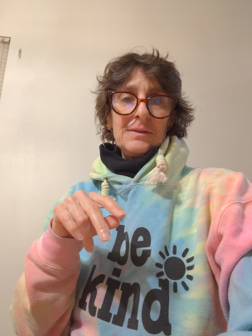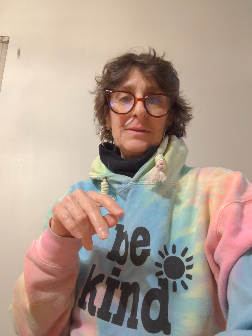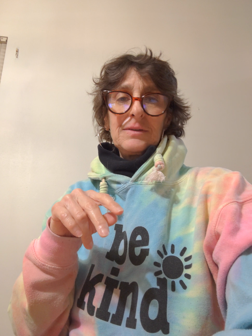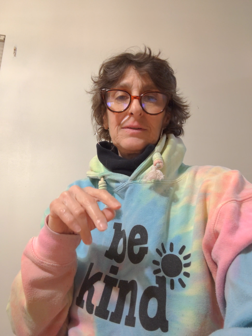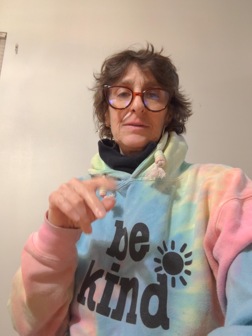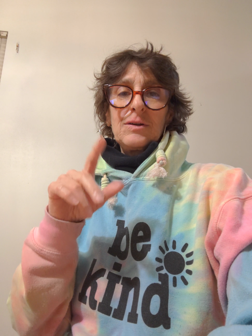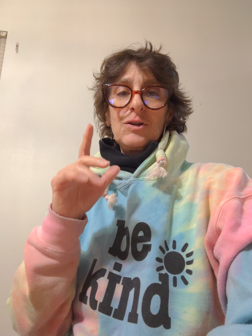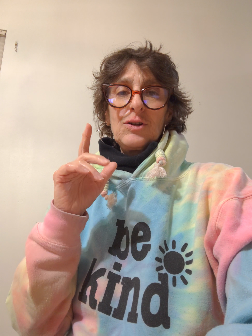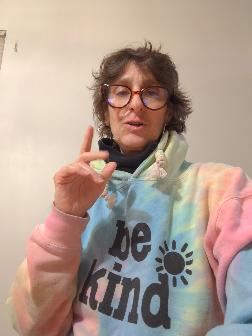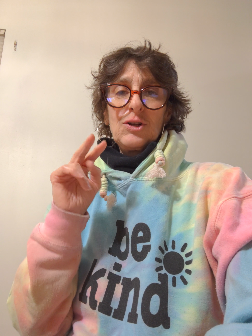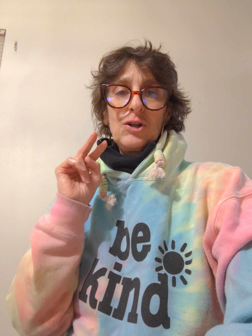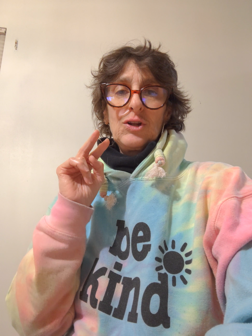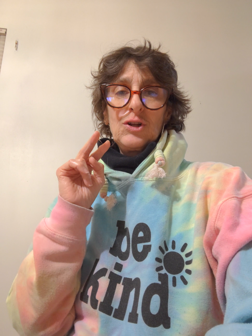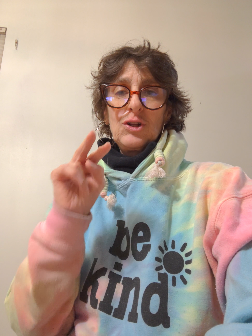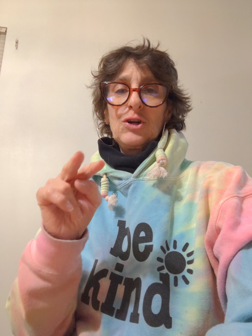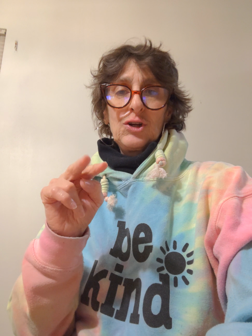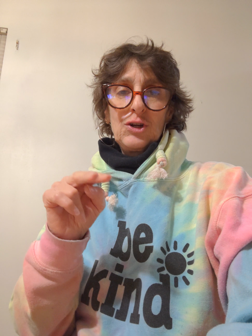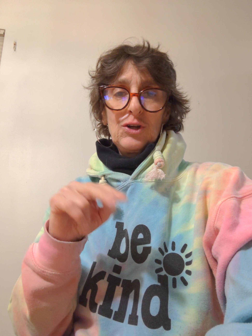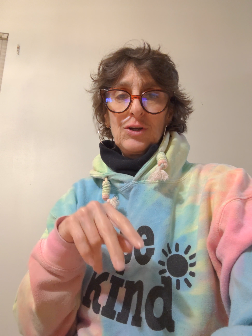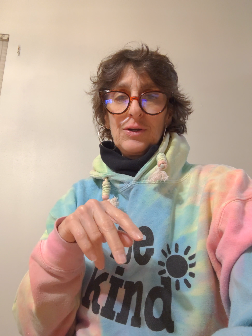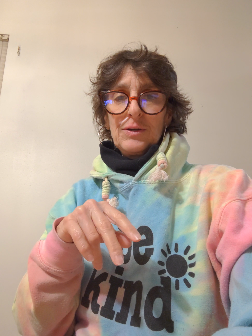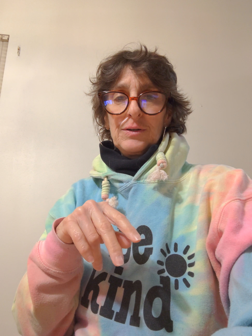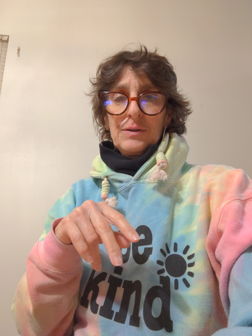look